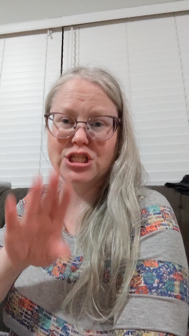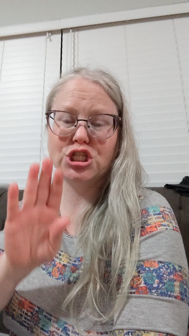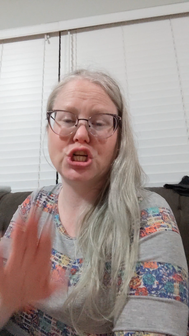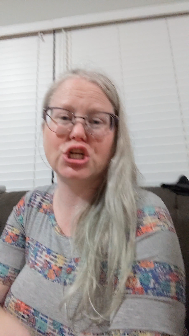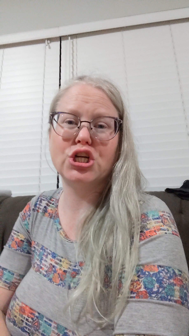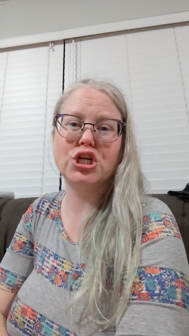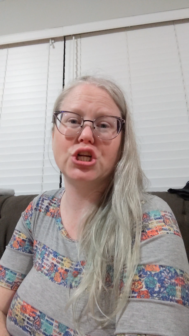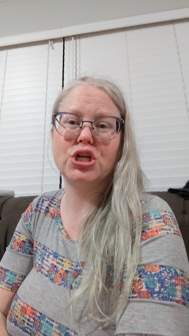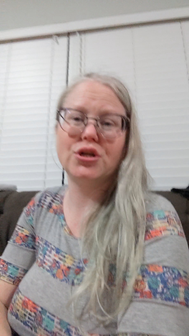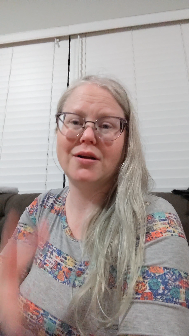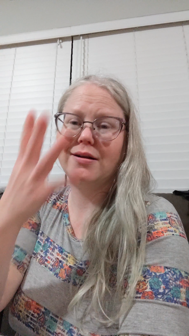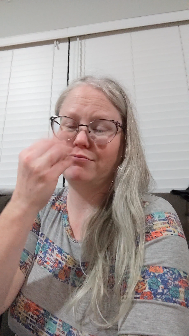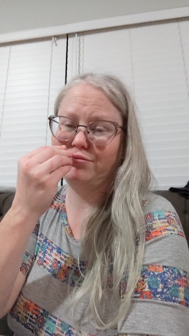asleep